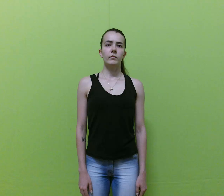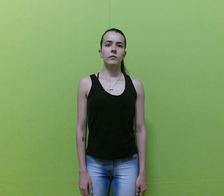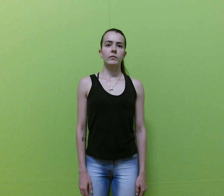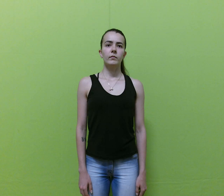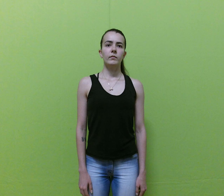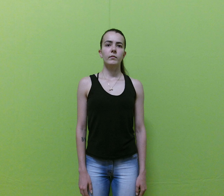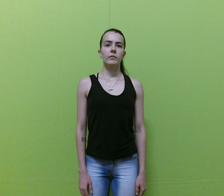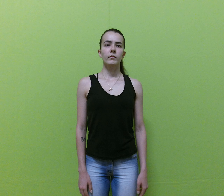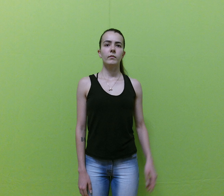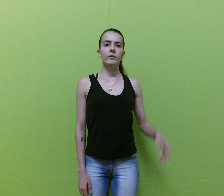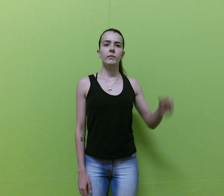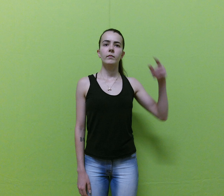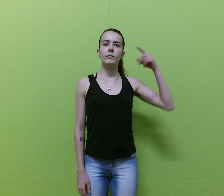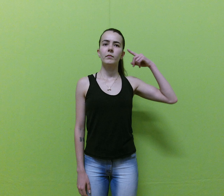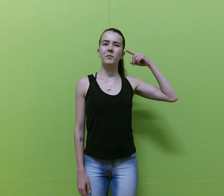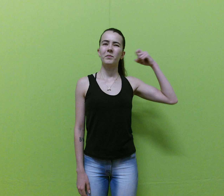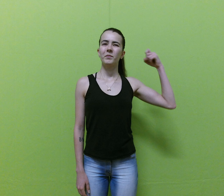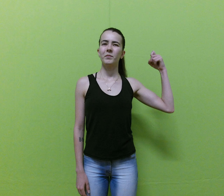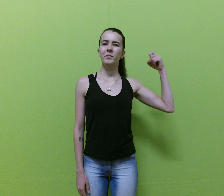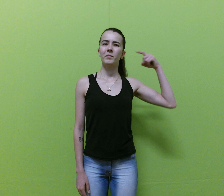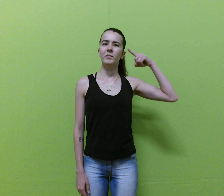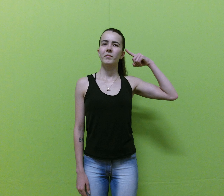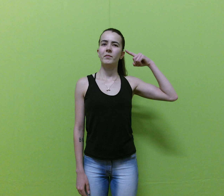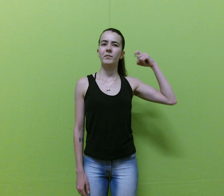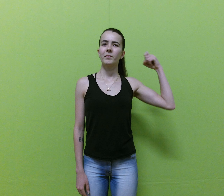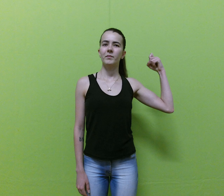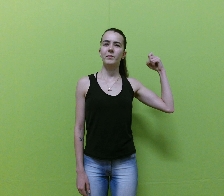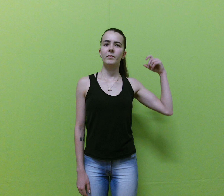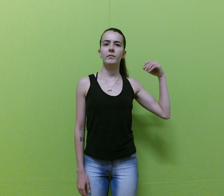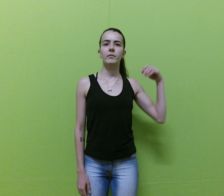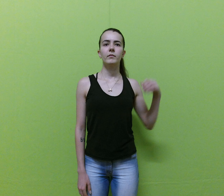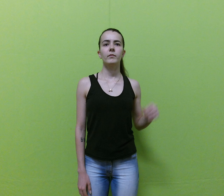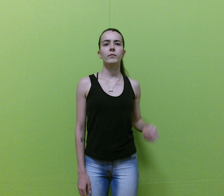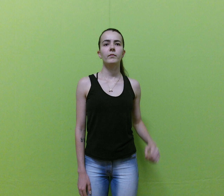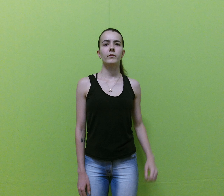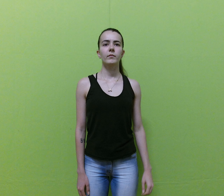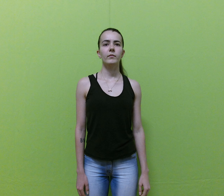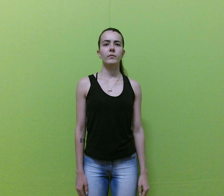barulho